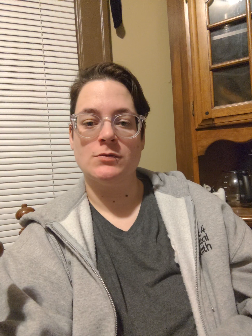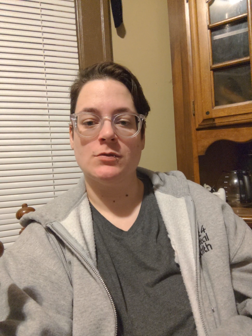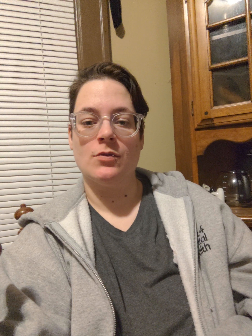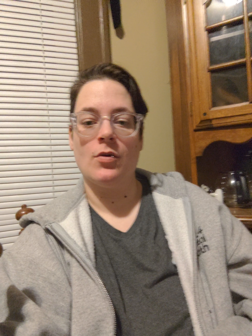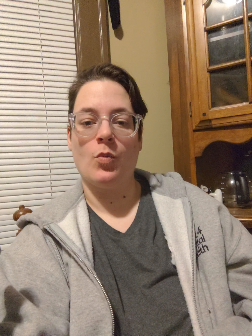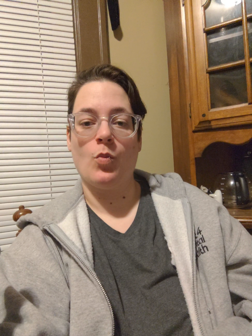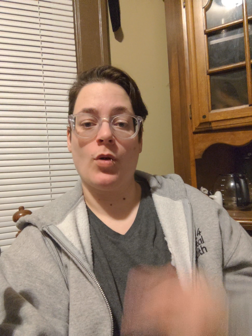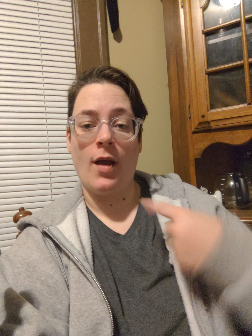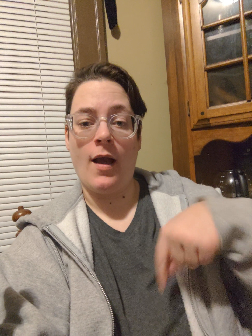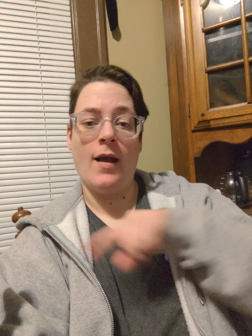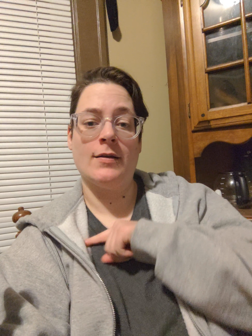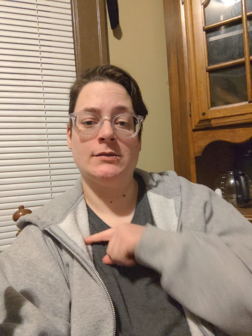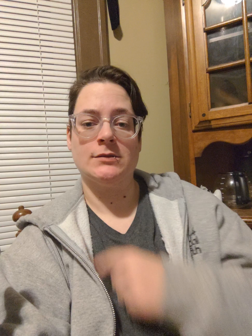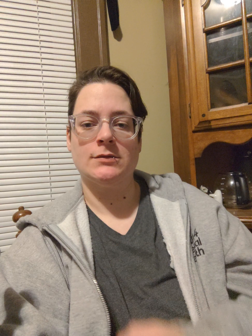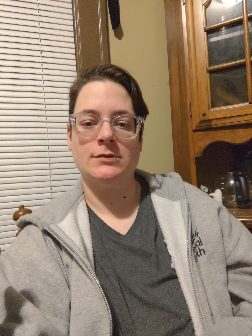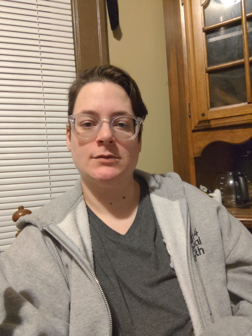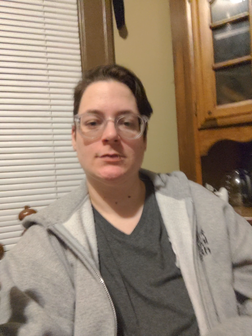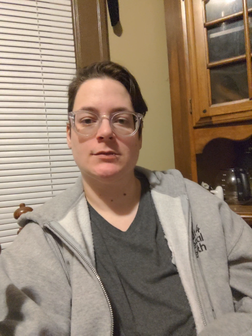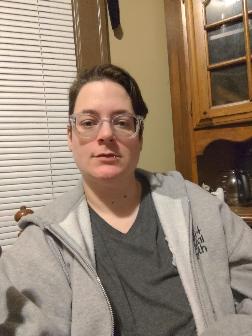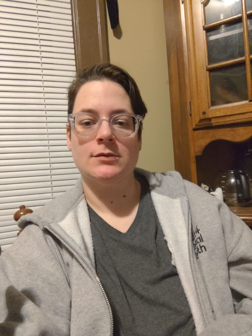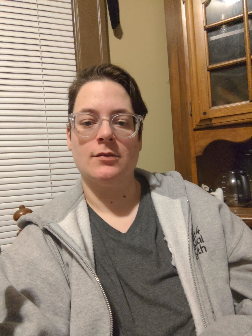we